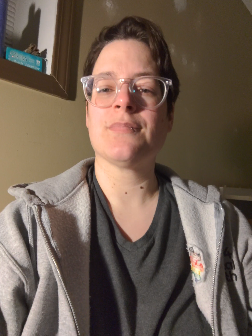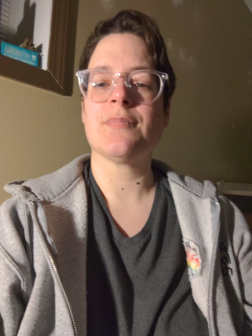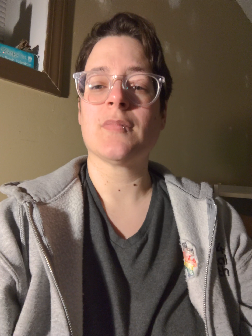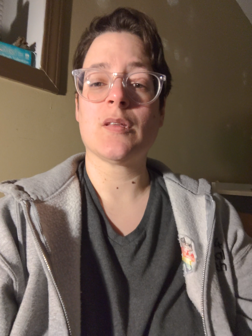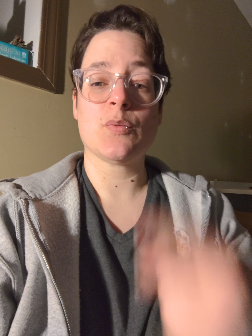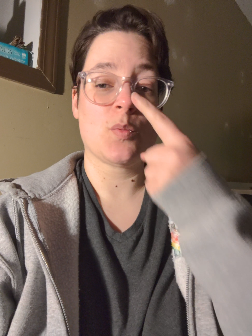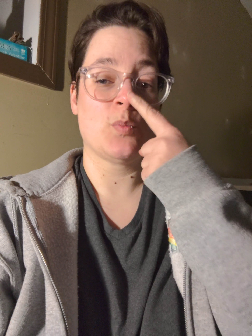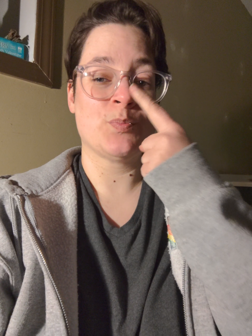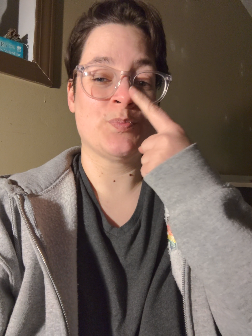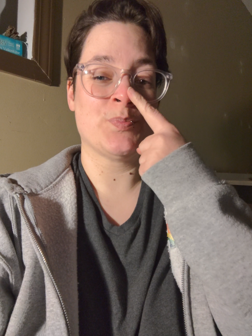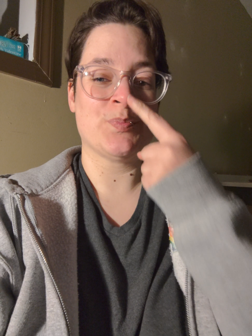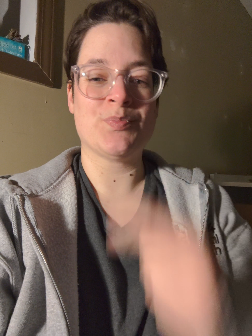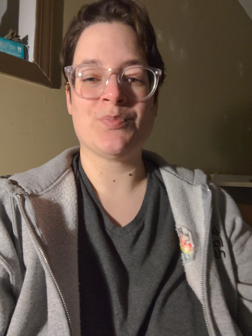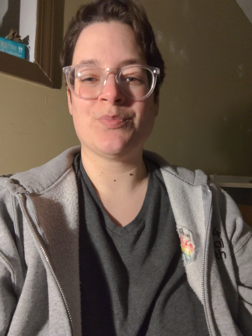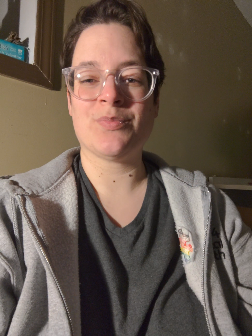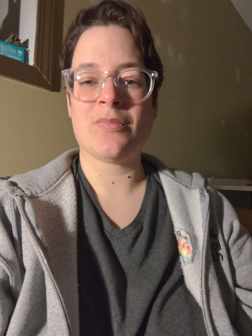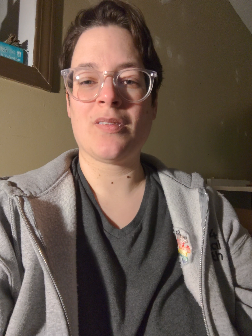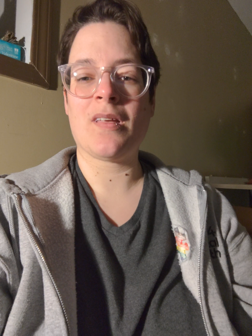nose